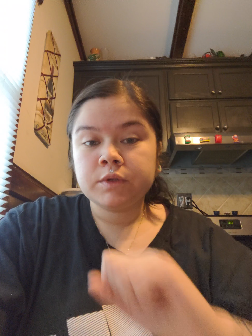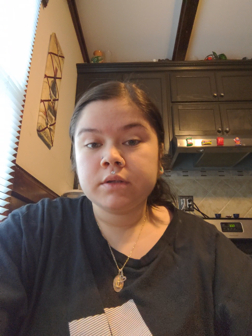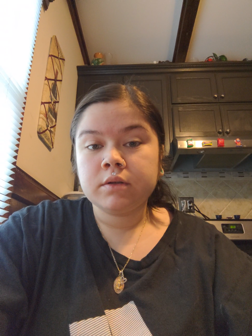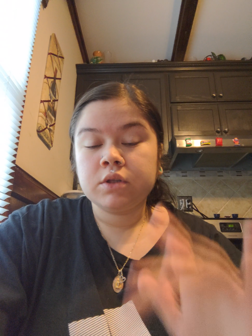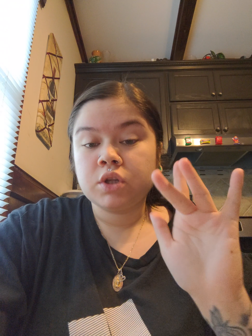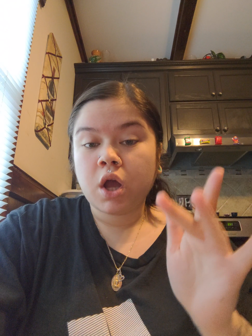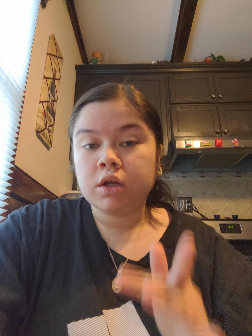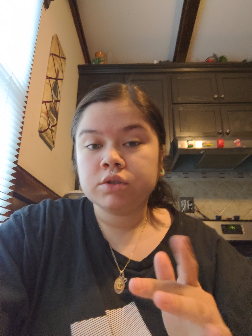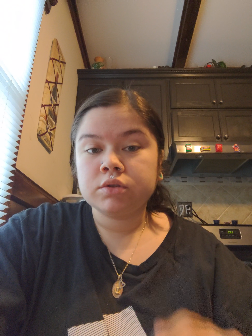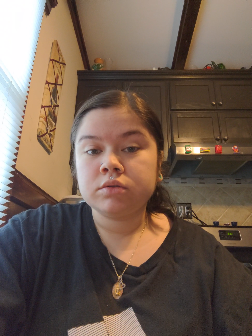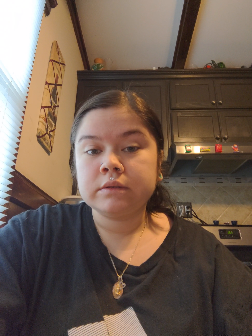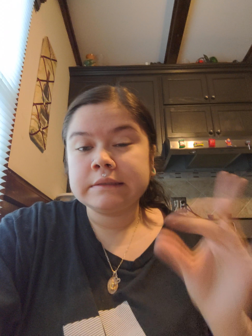touch